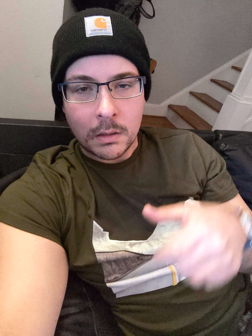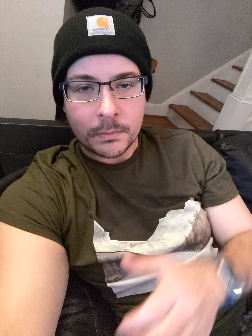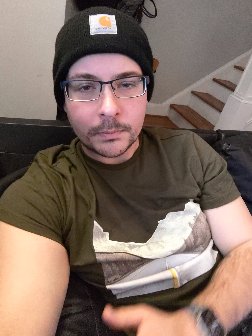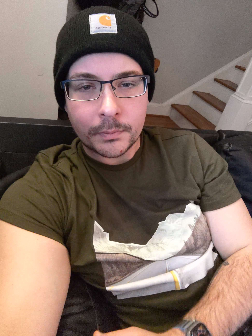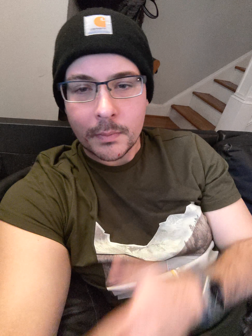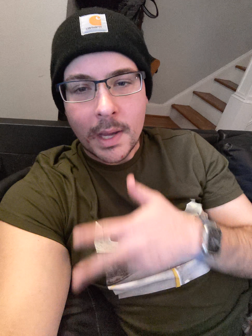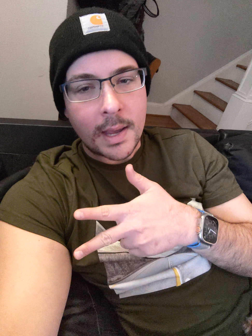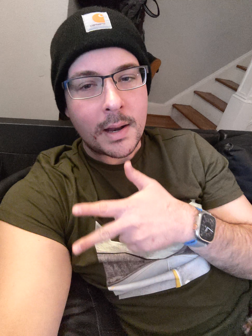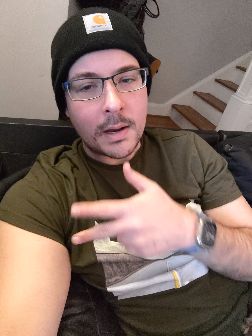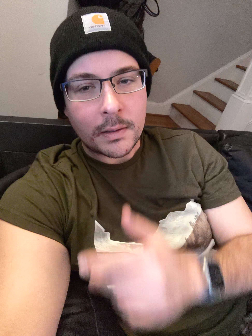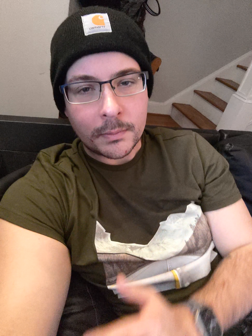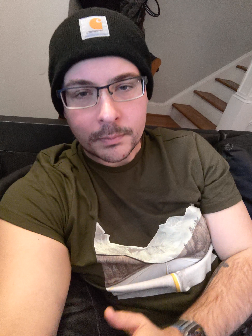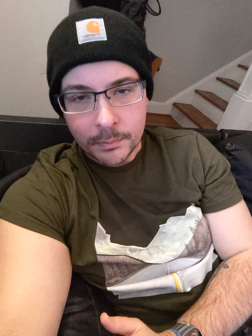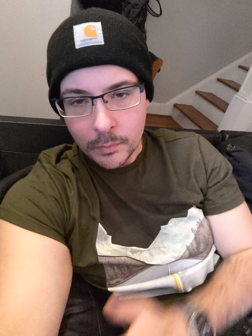hen